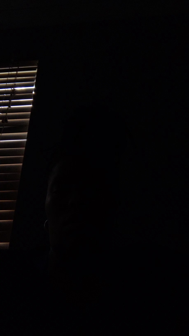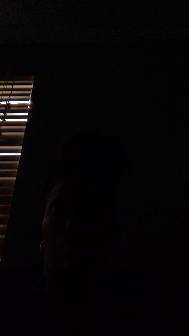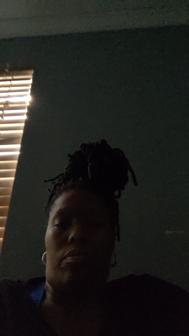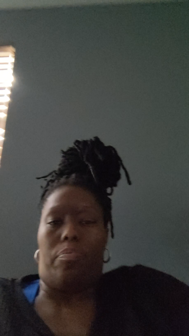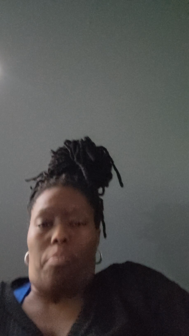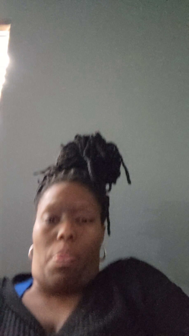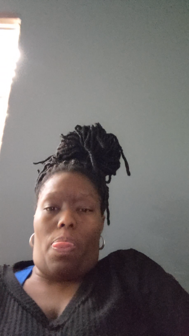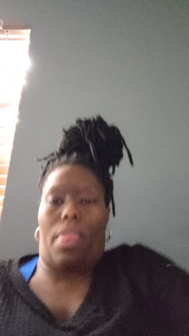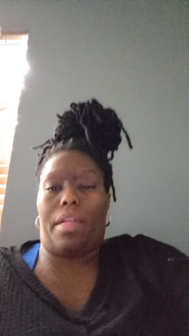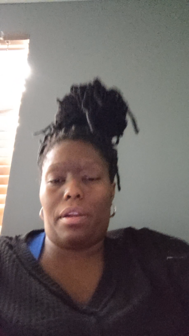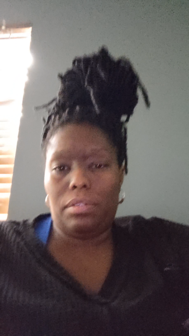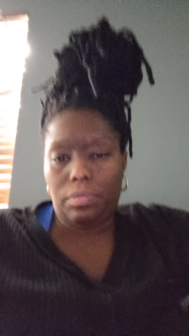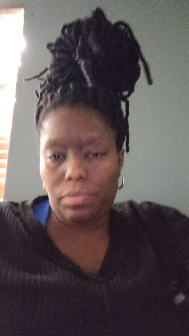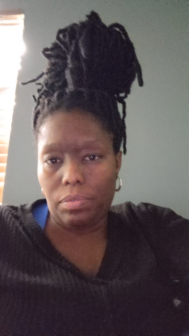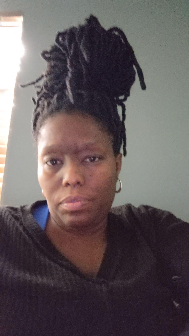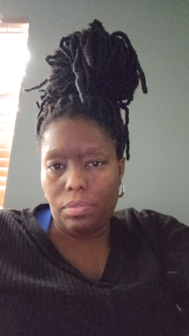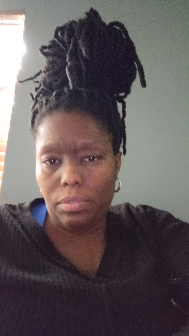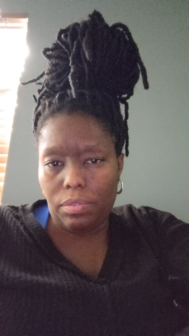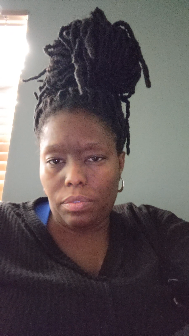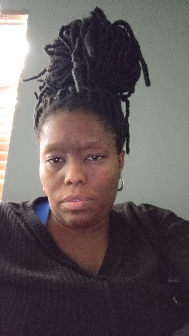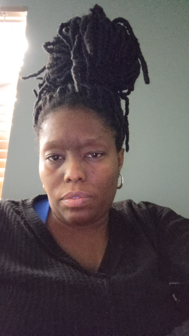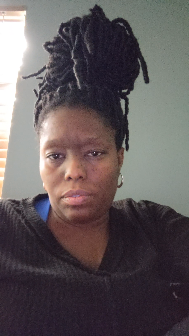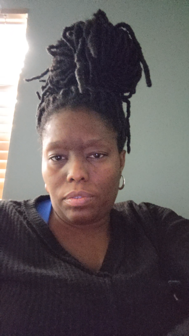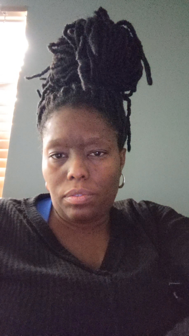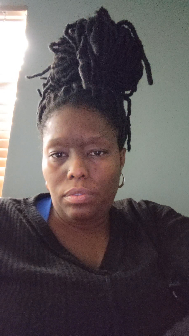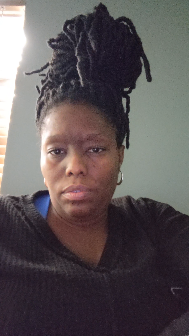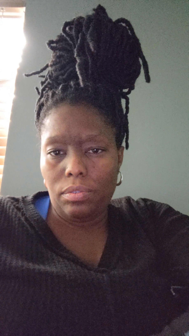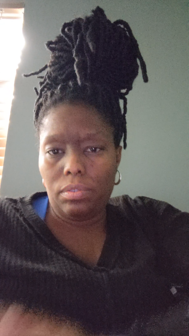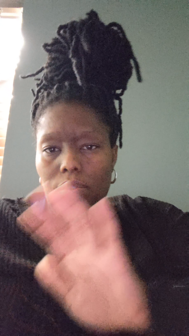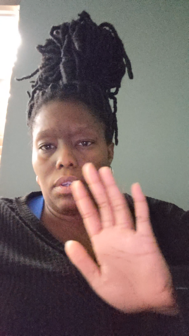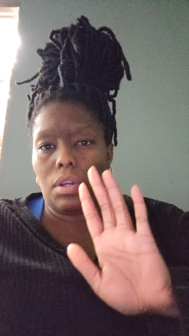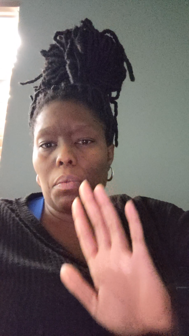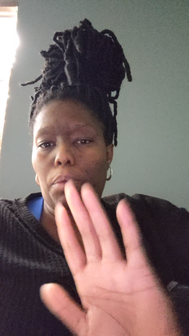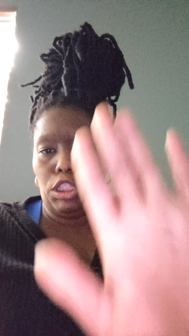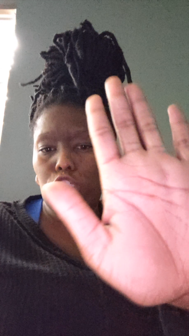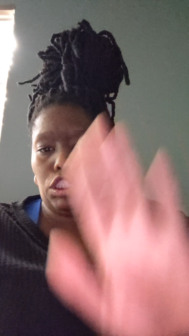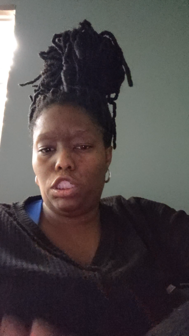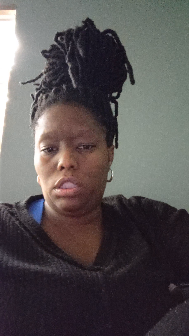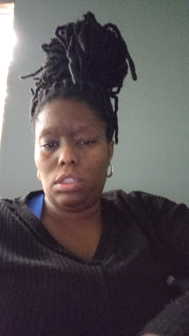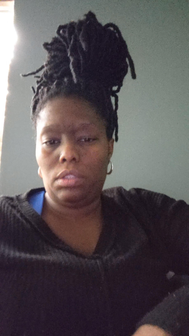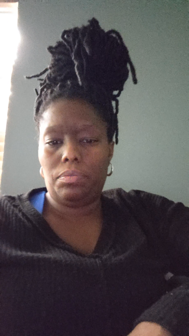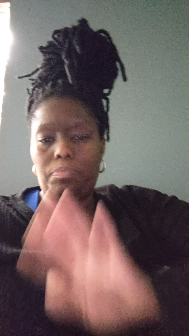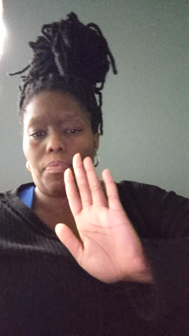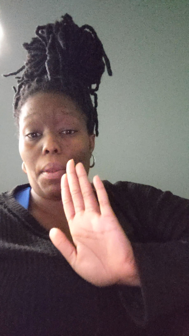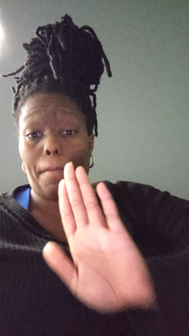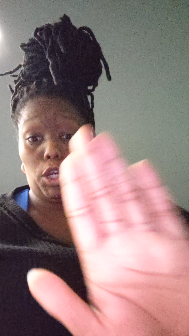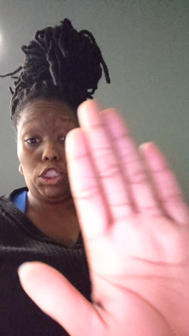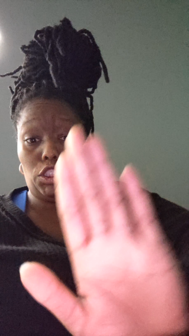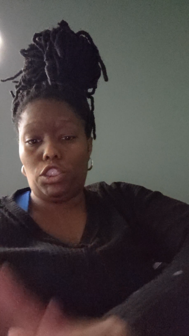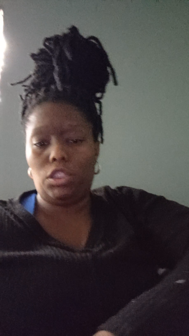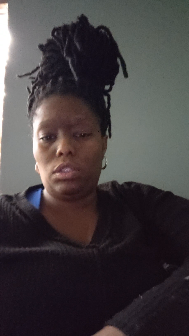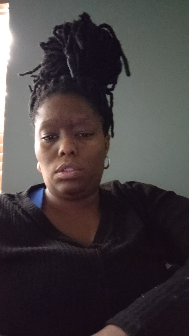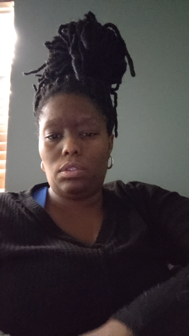push